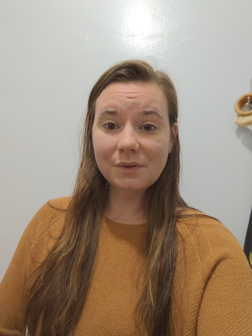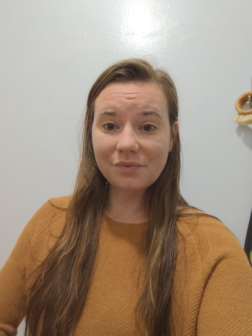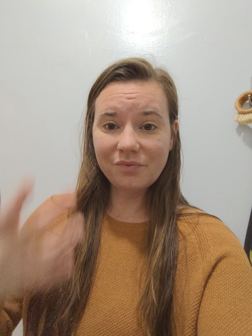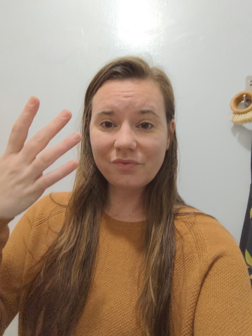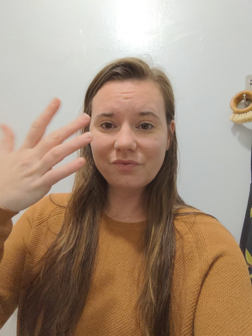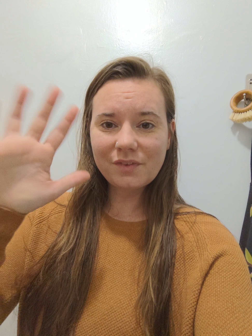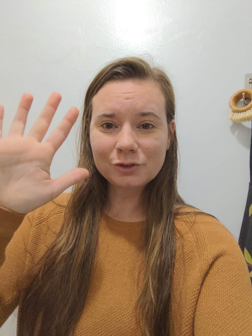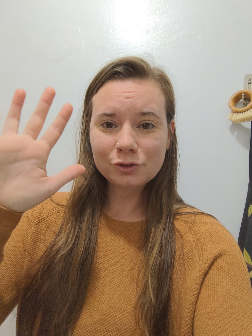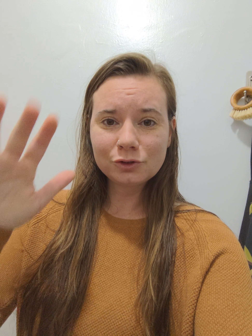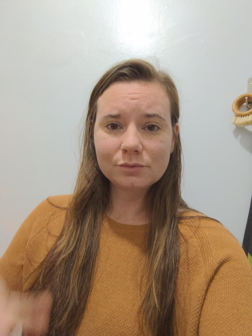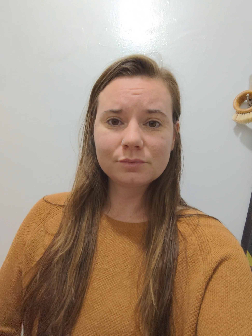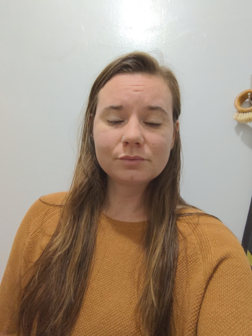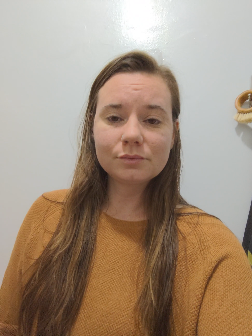finish